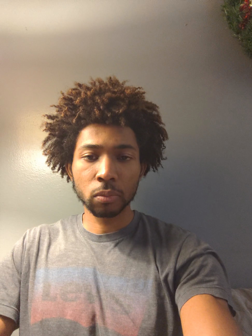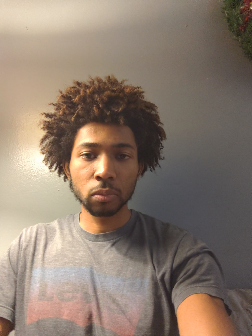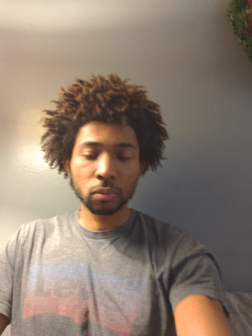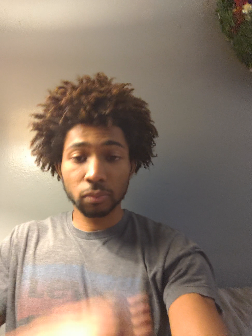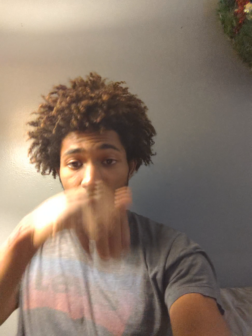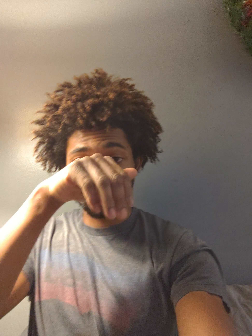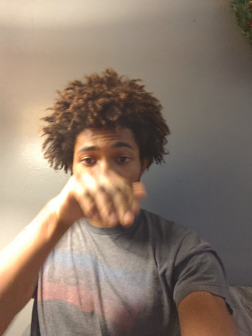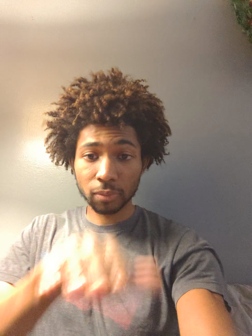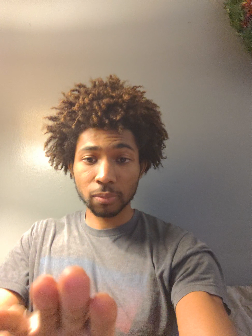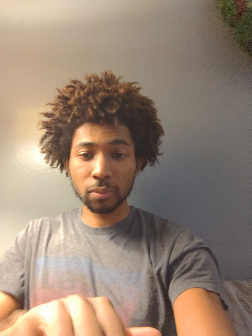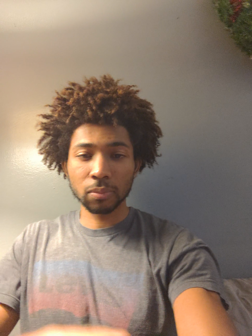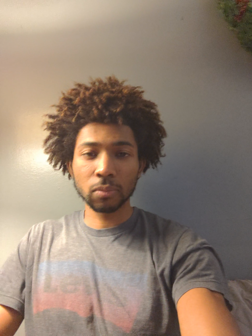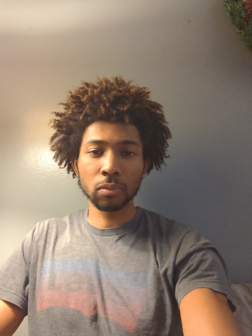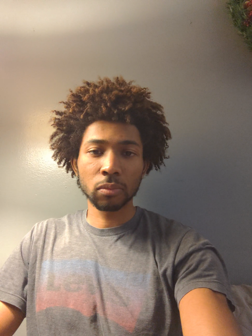elephant